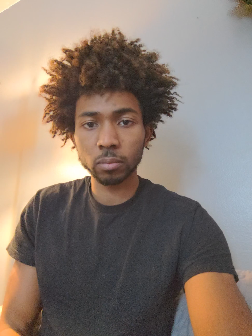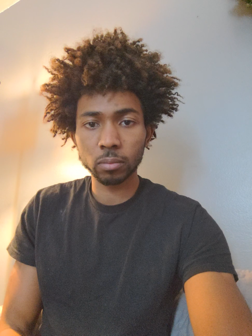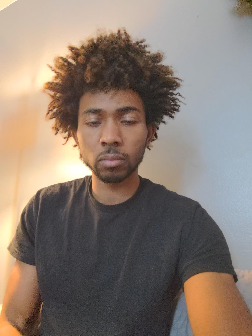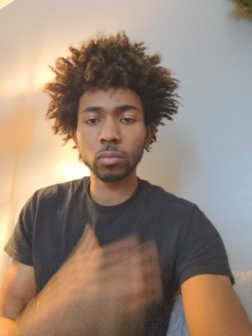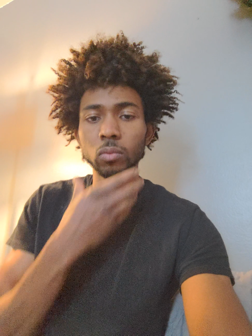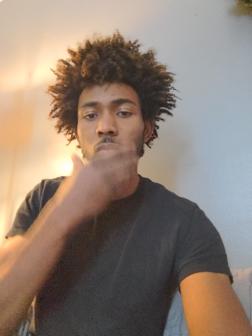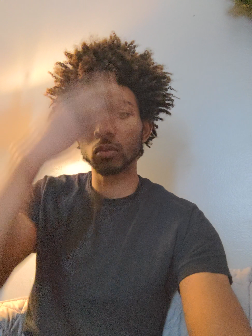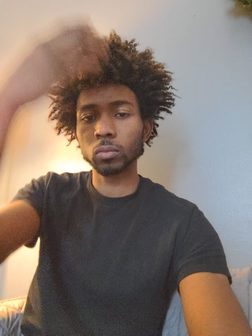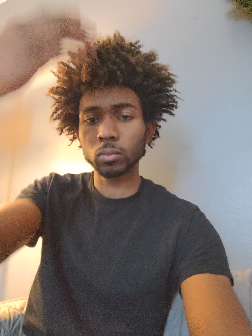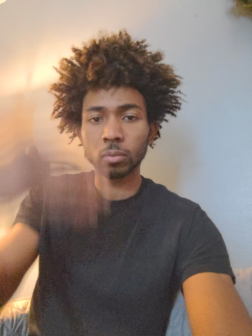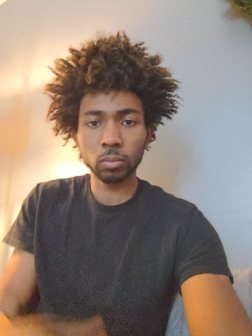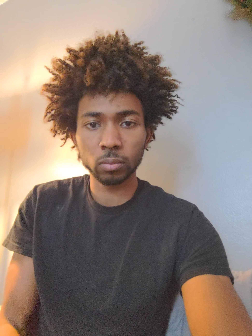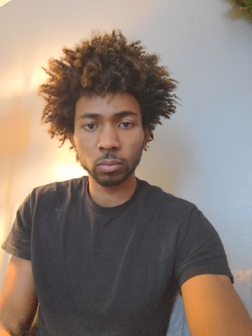giraffe